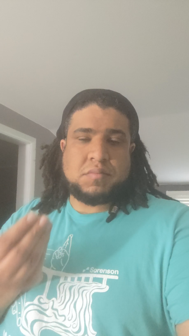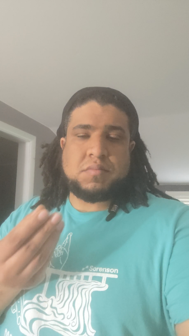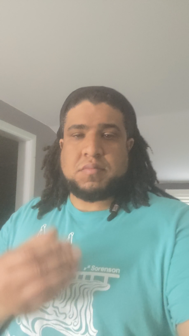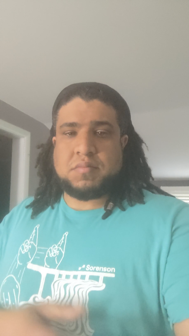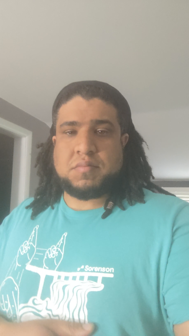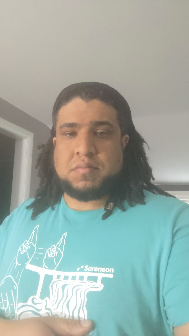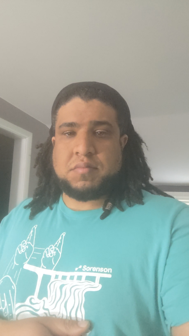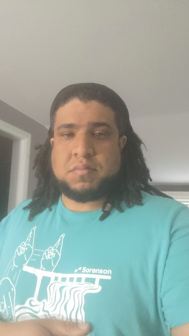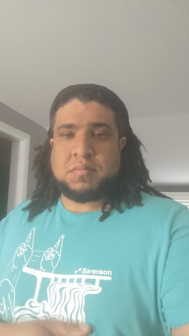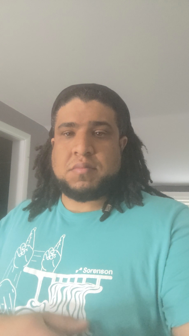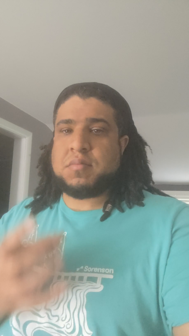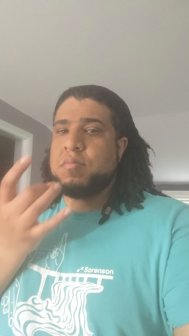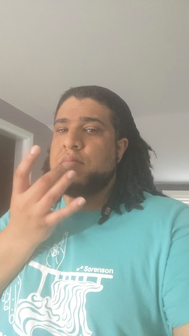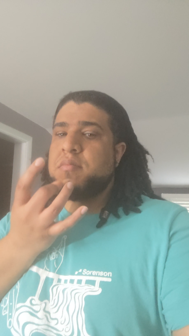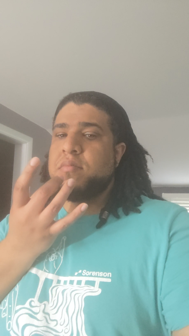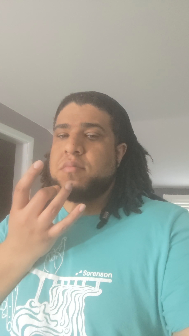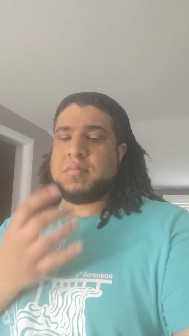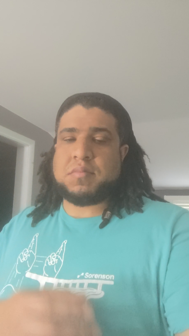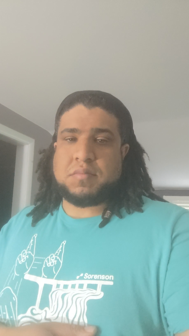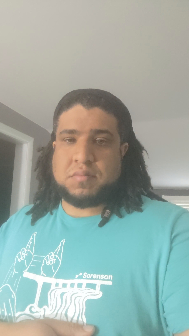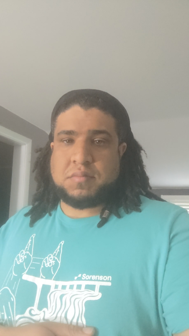light bulb